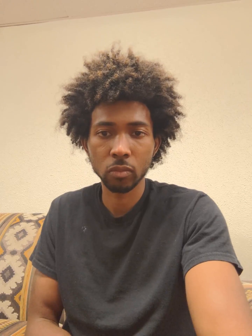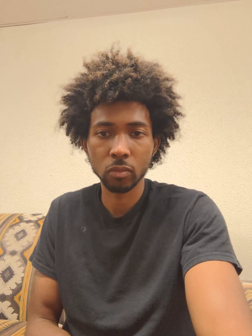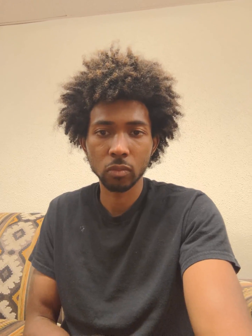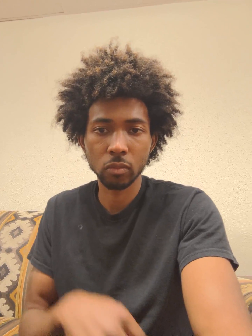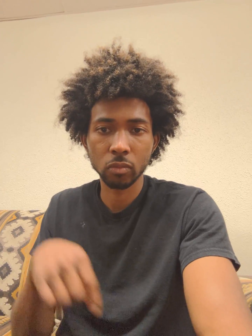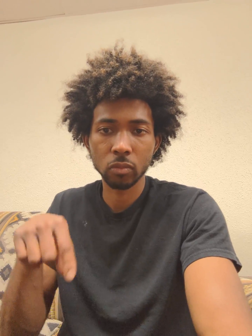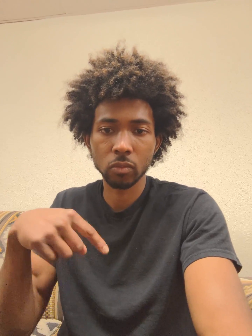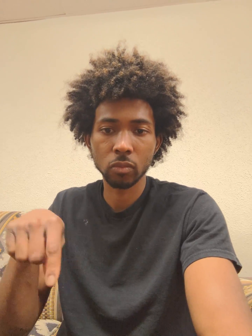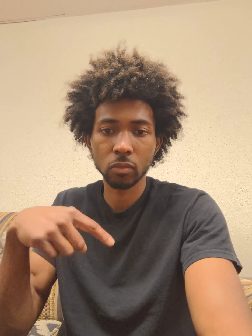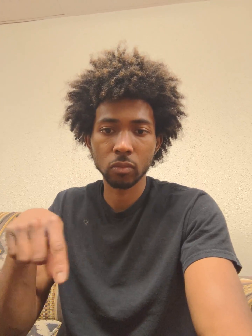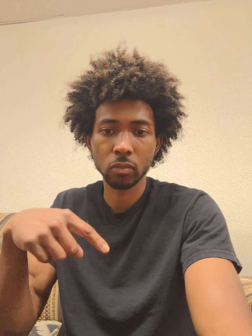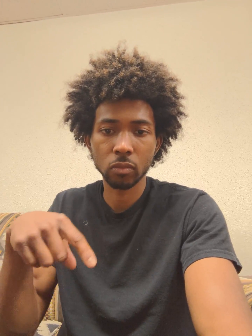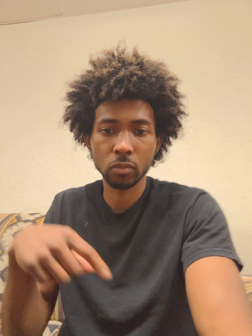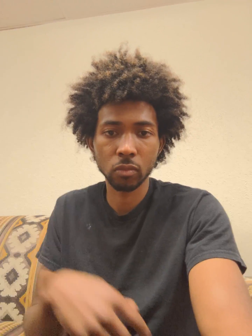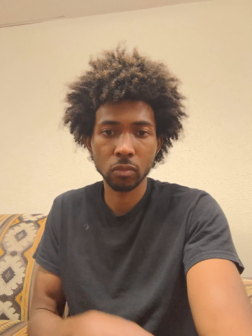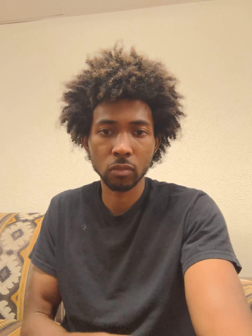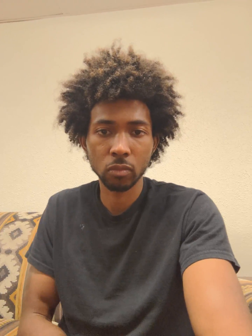flip-flop